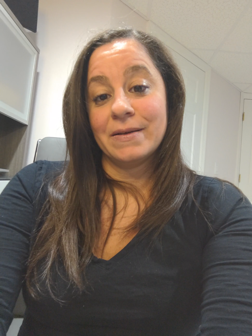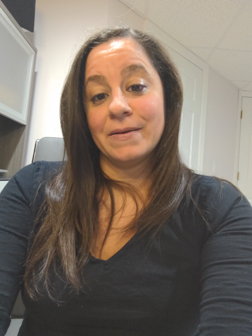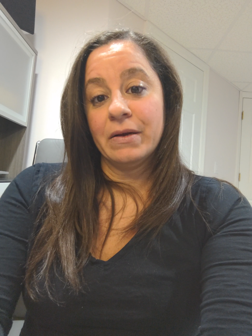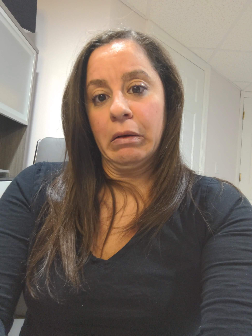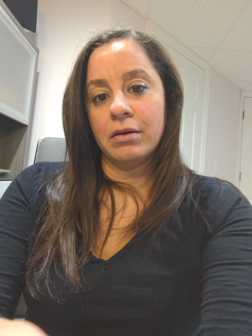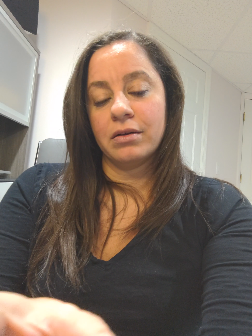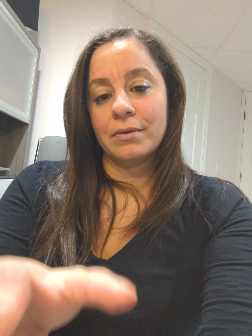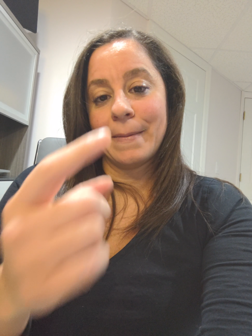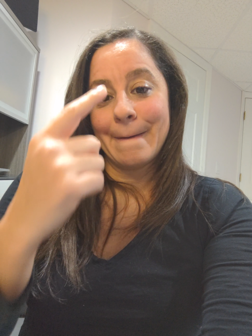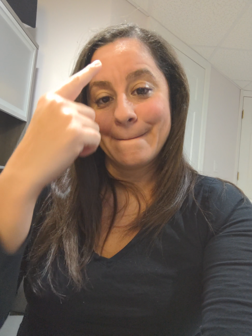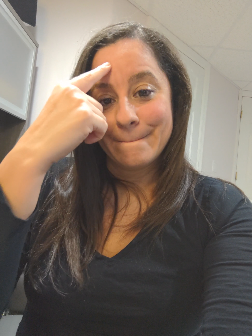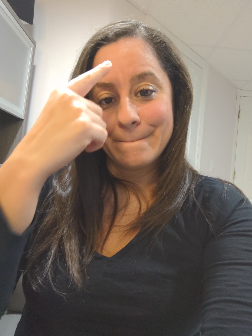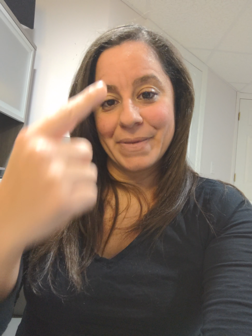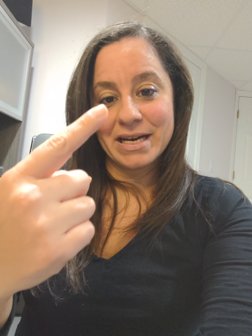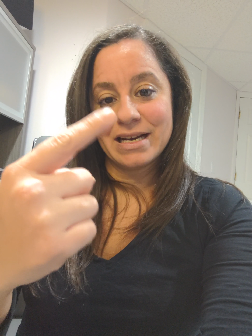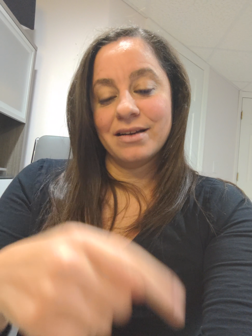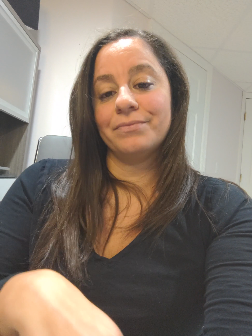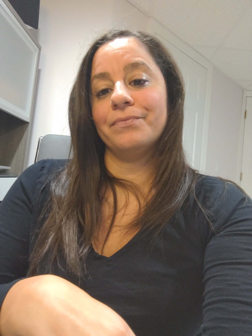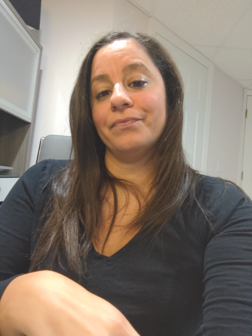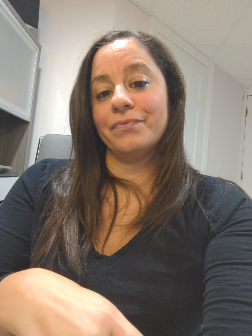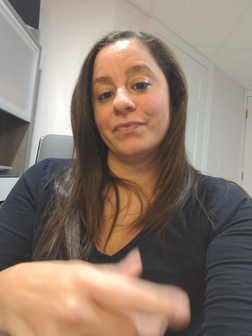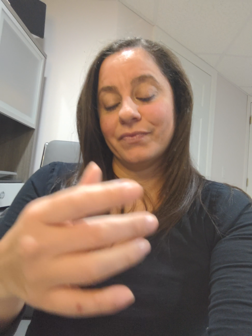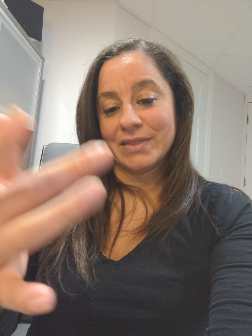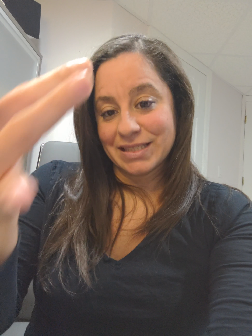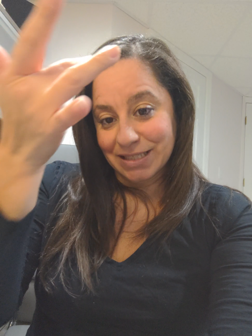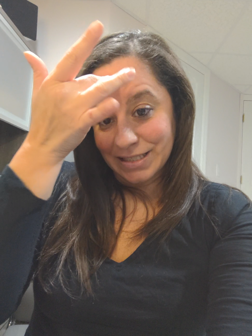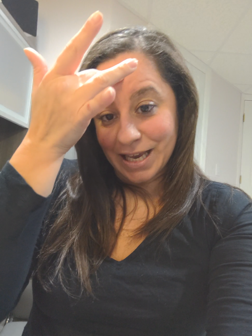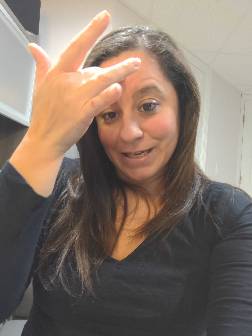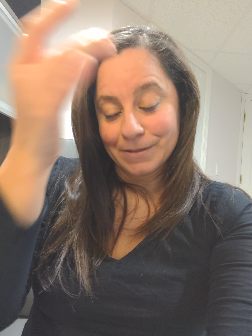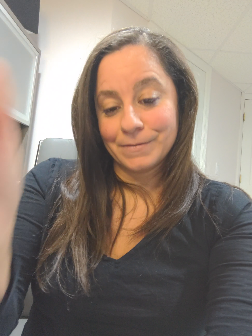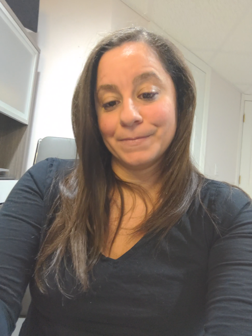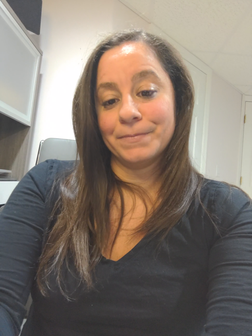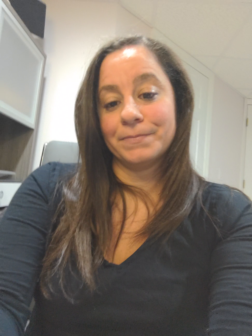sick